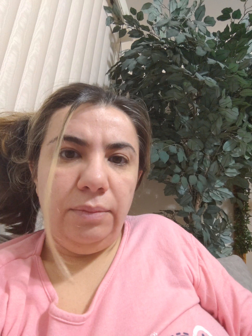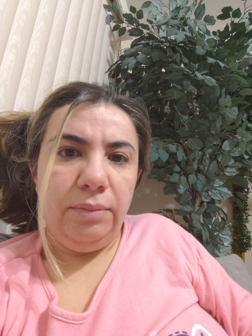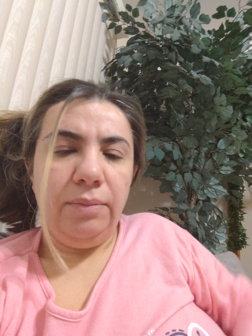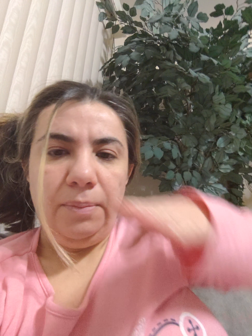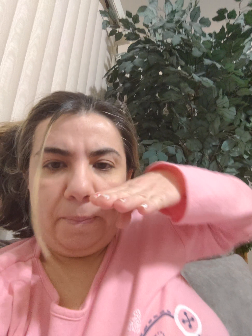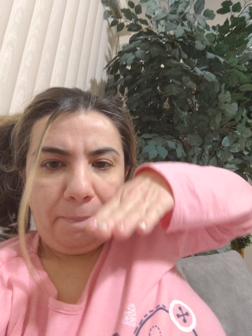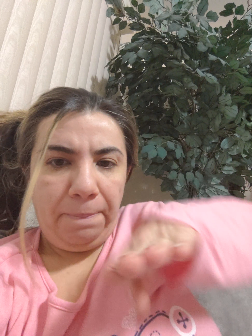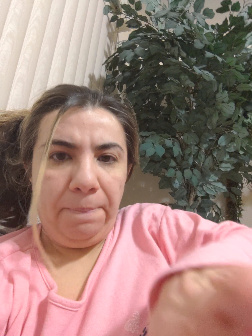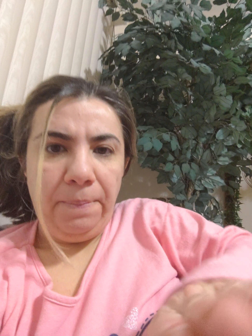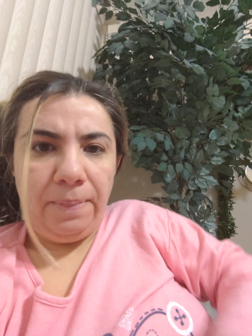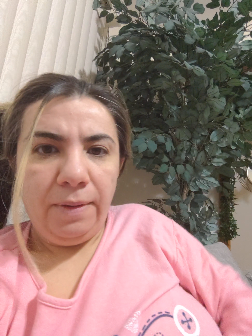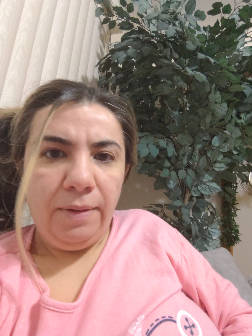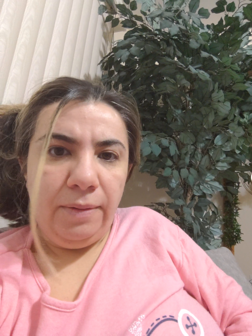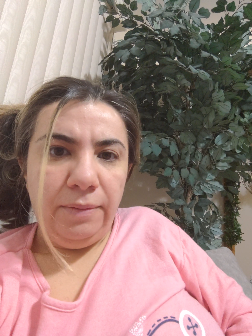into